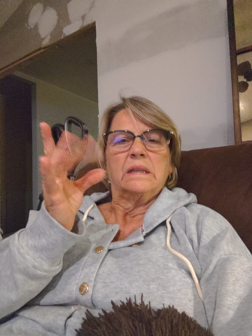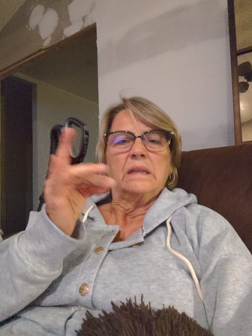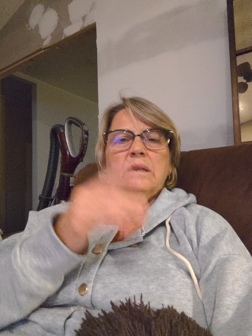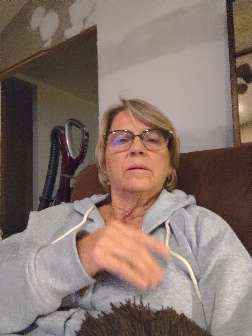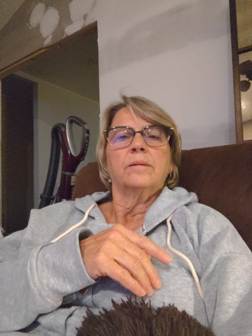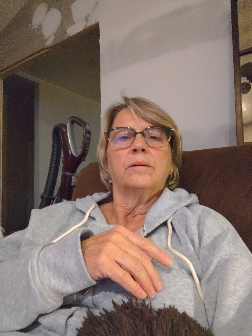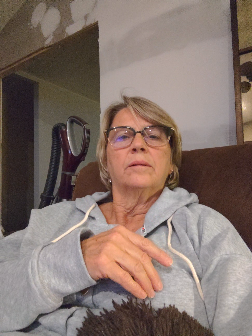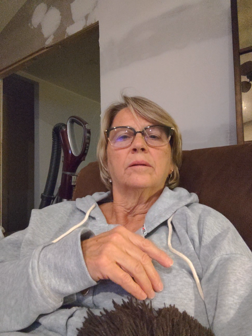sticky